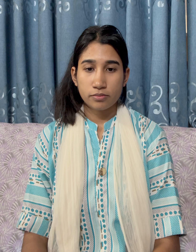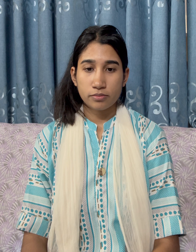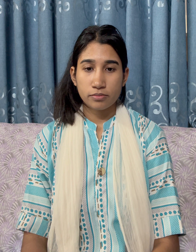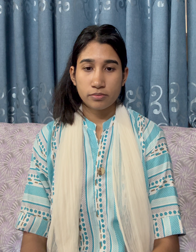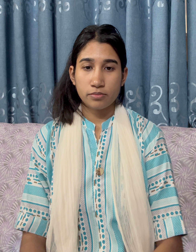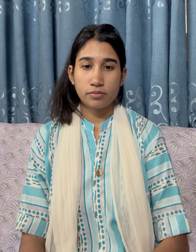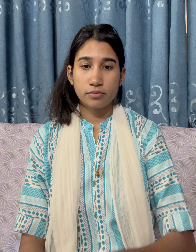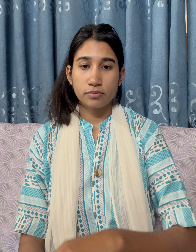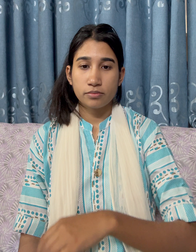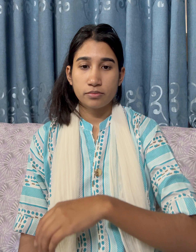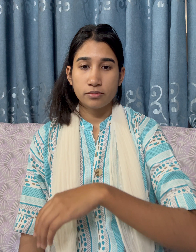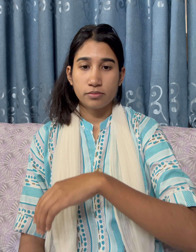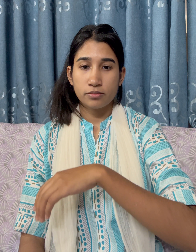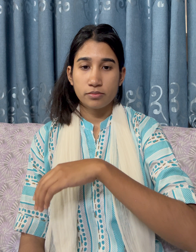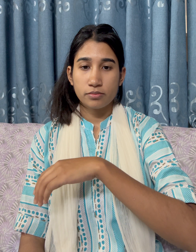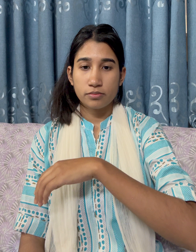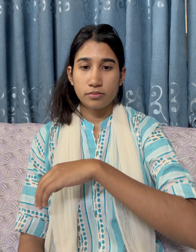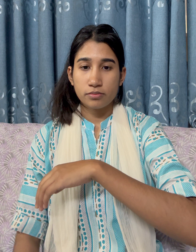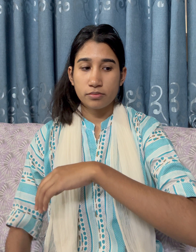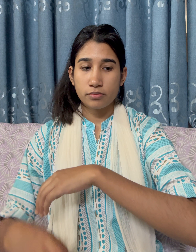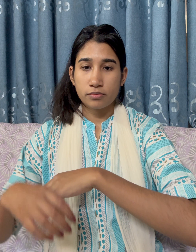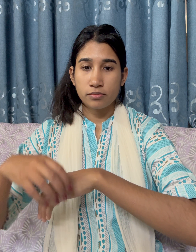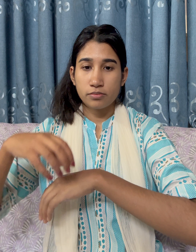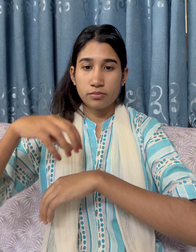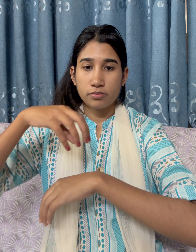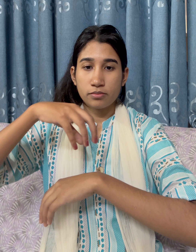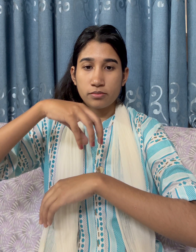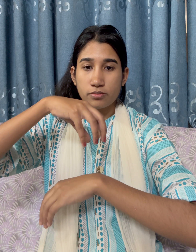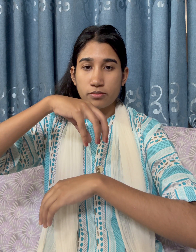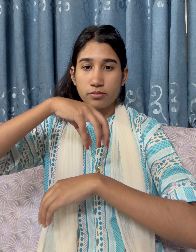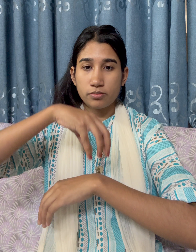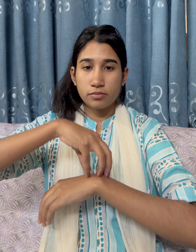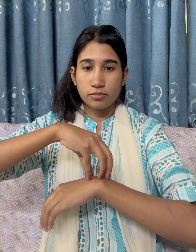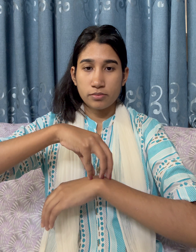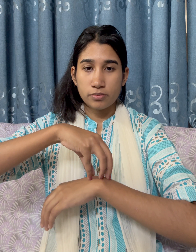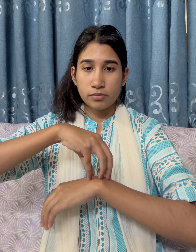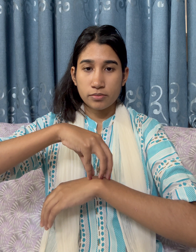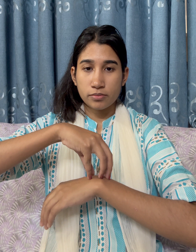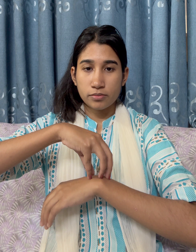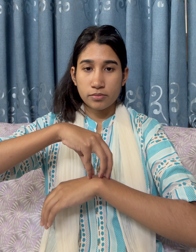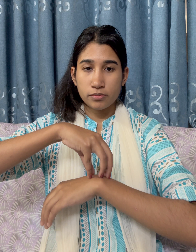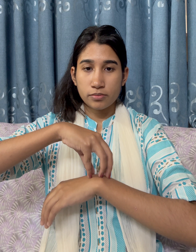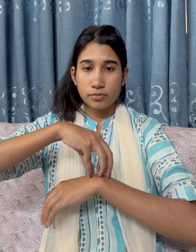ঘড়ি